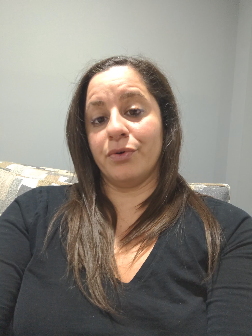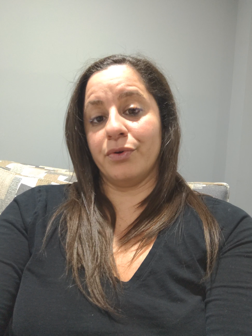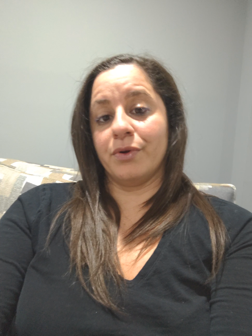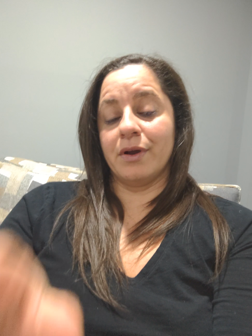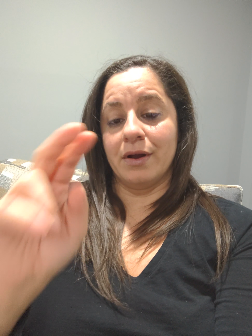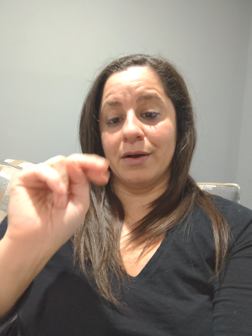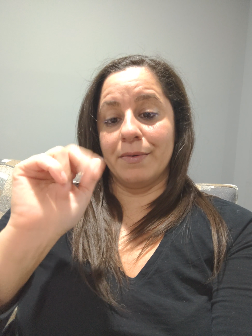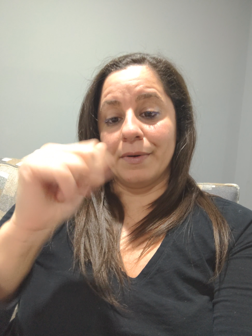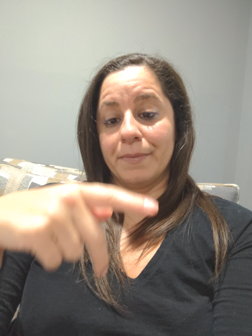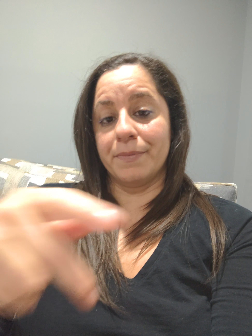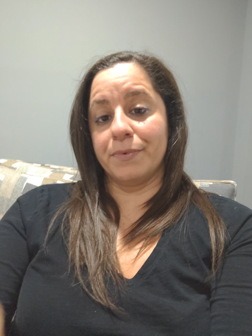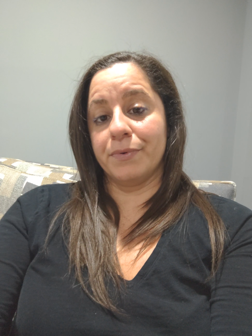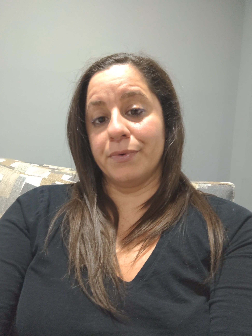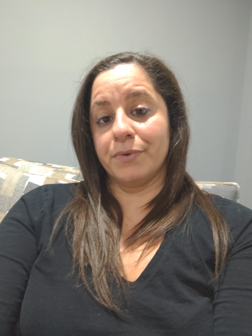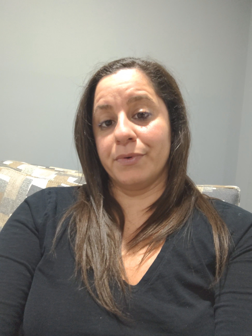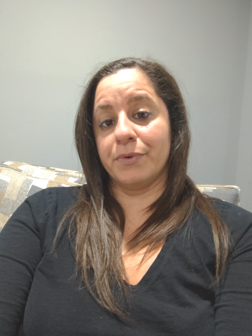nap